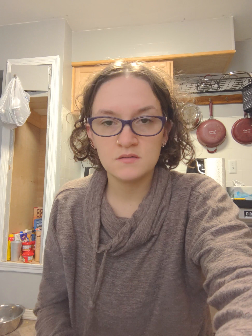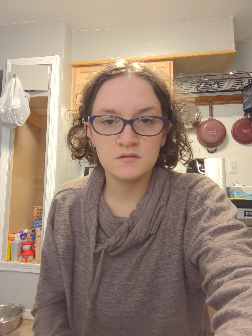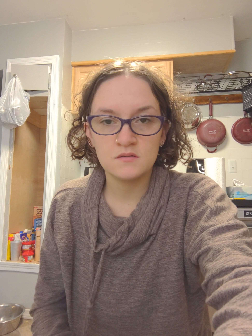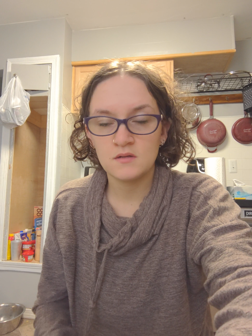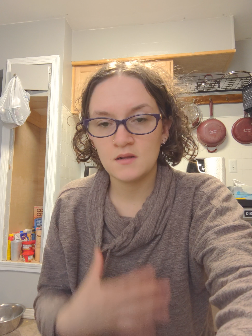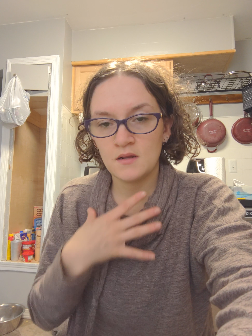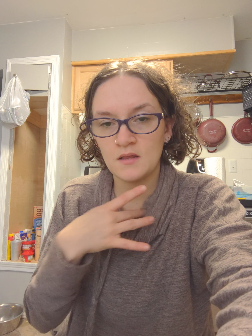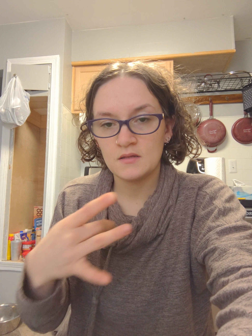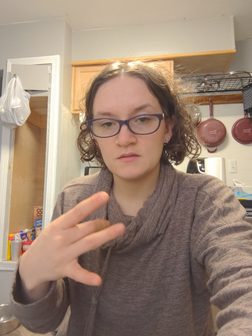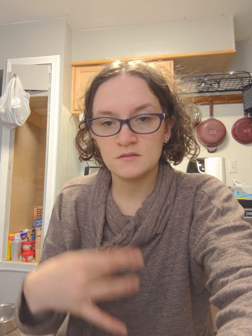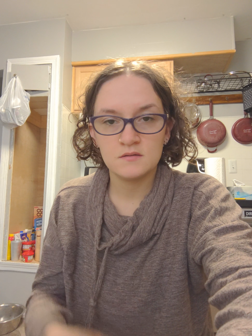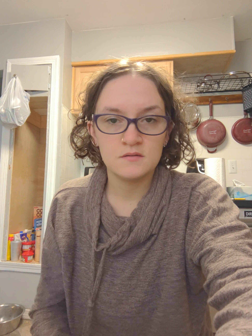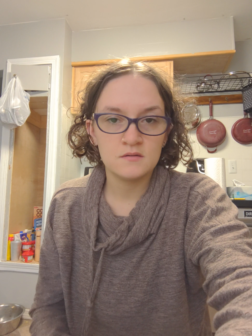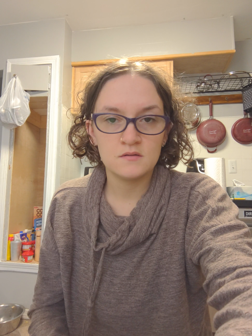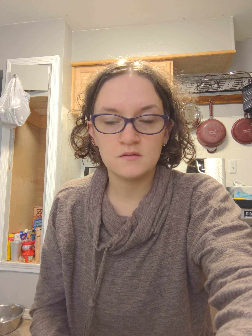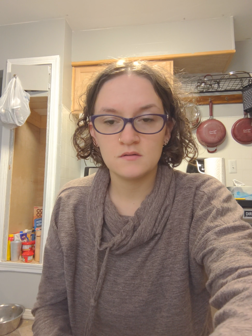like